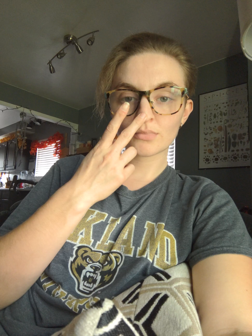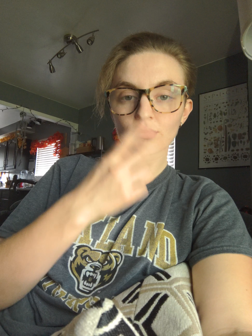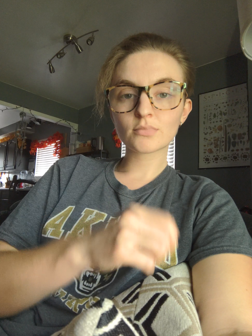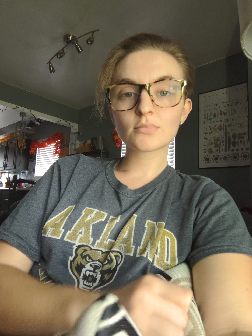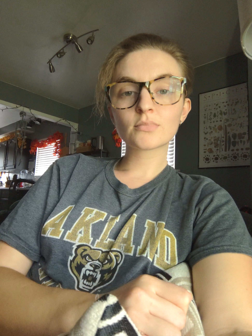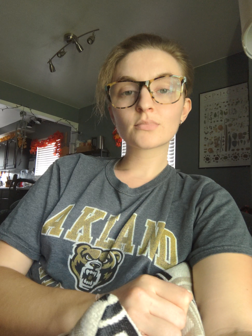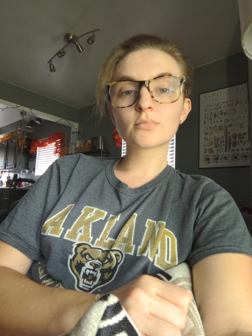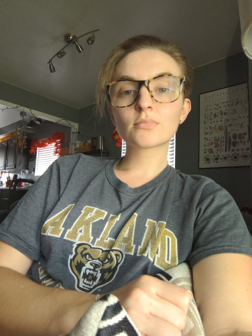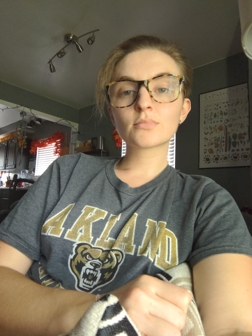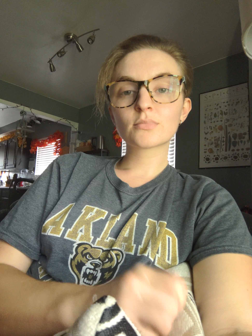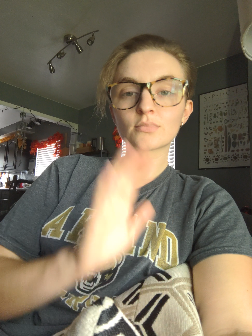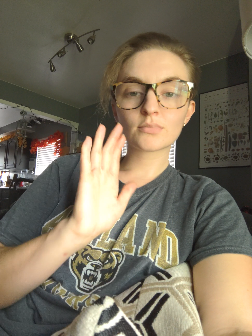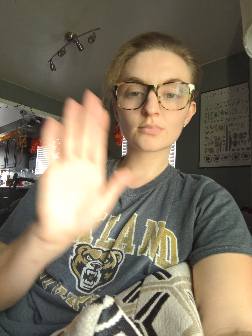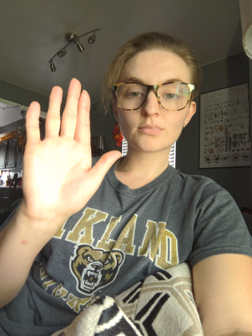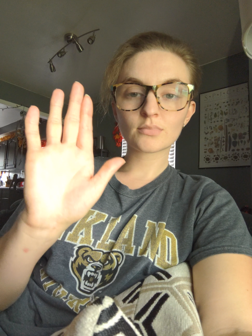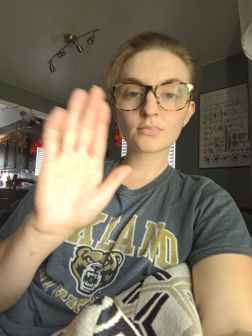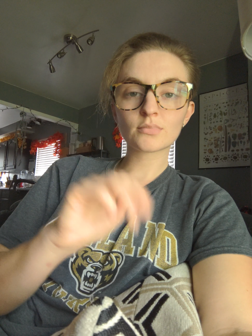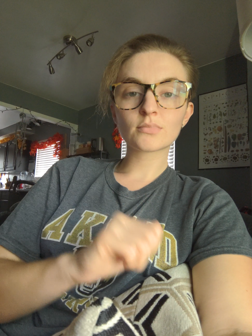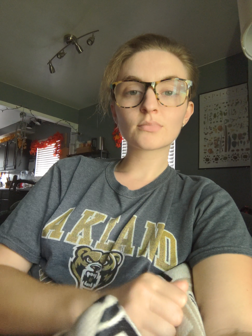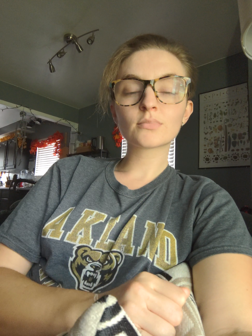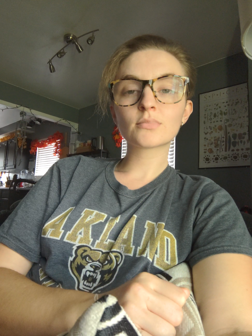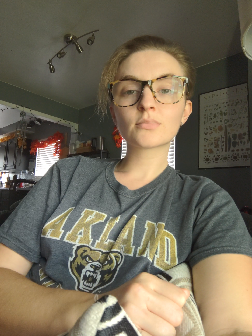push